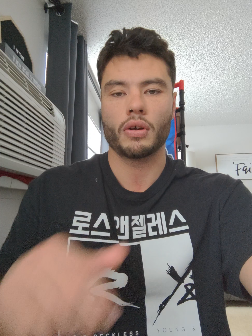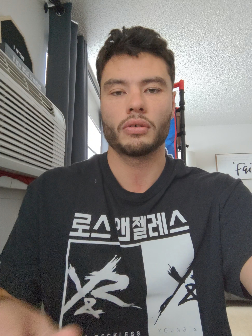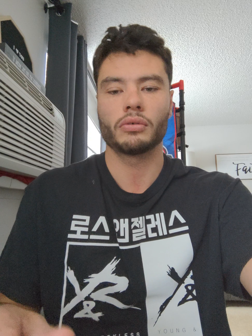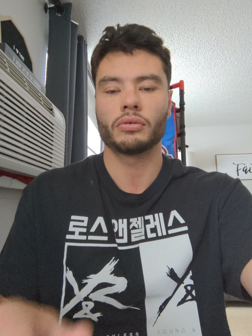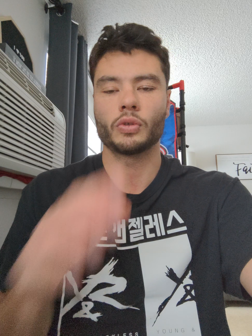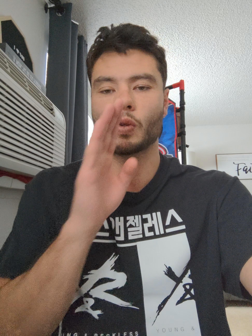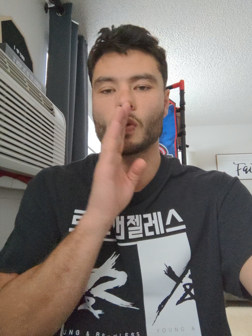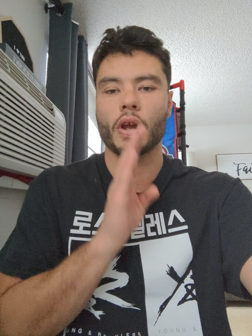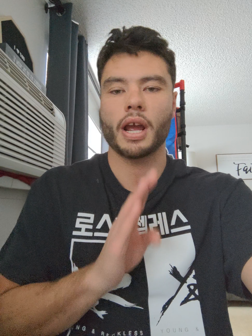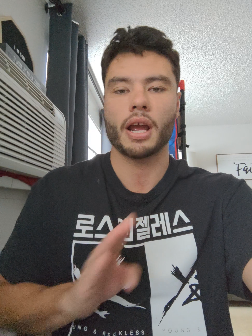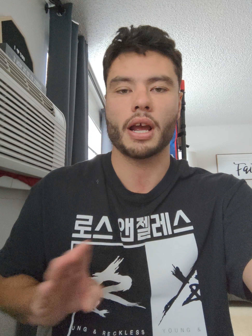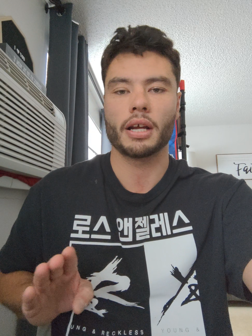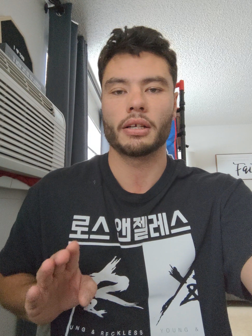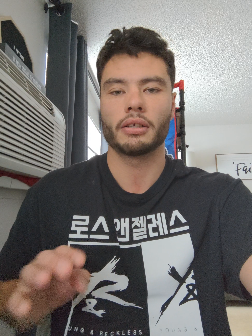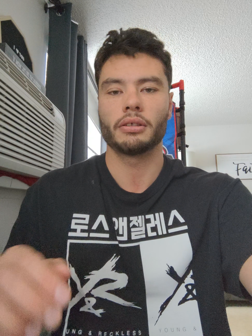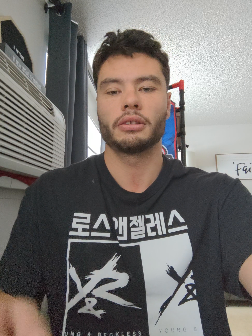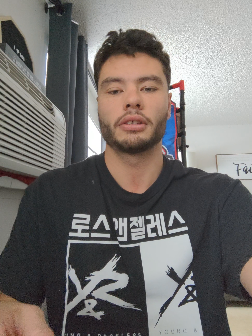quiet